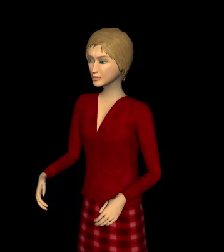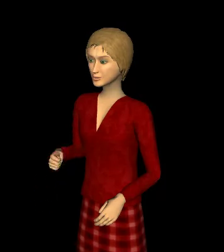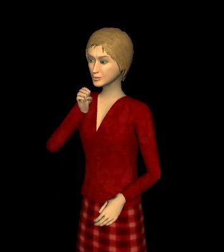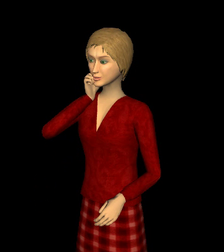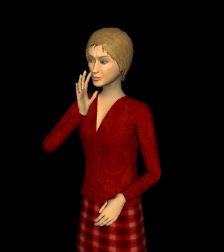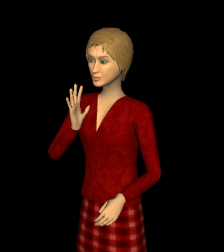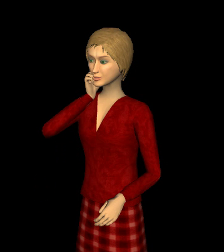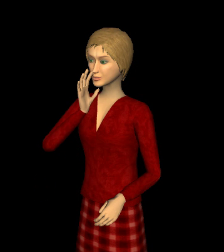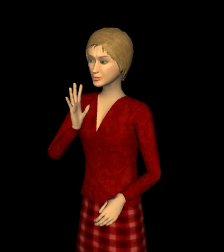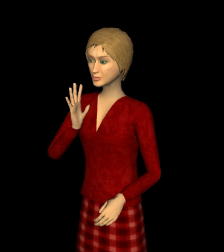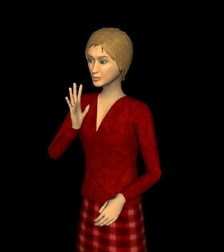كل يوم